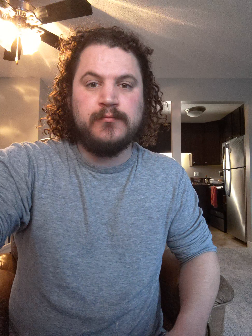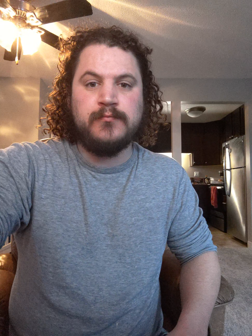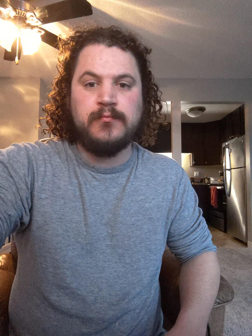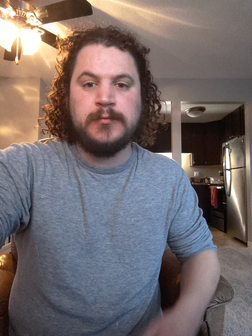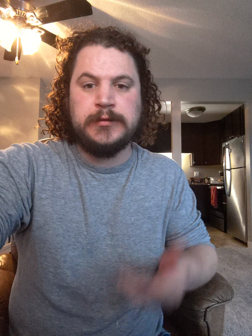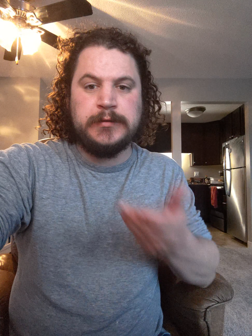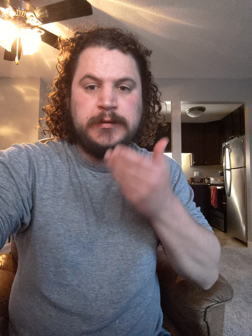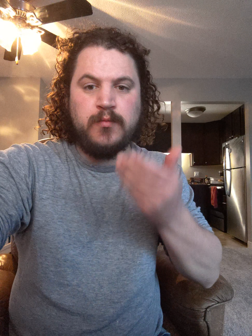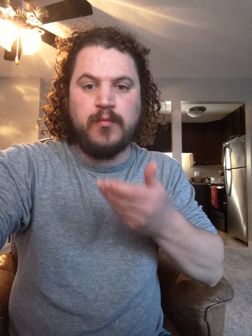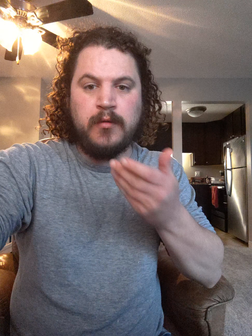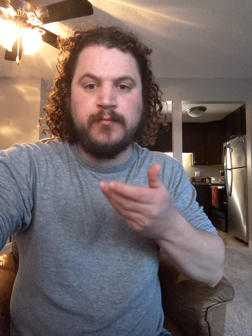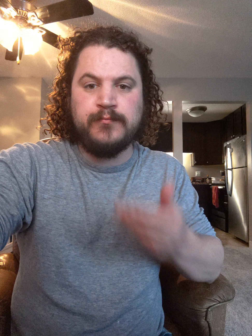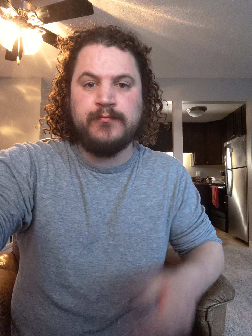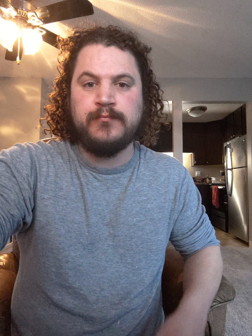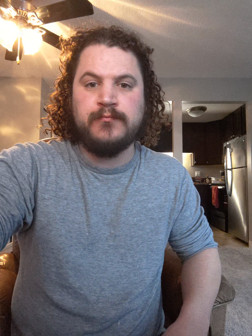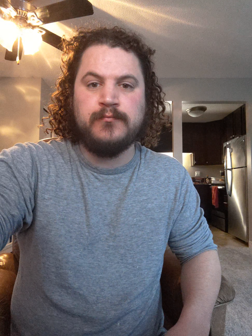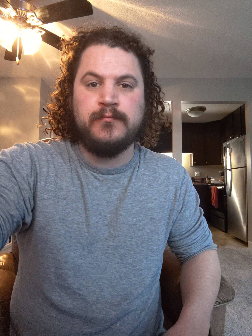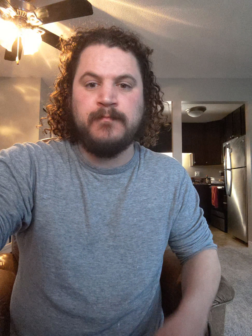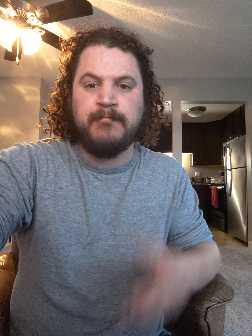cereal